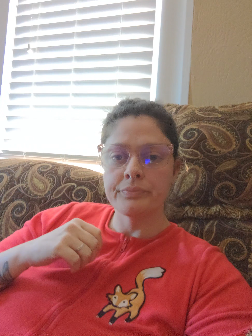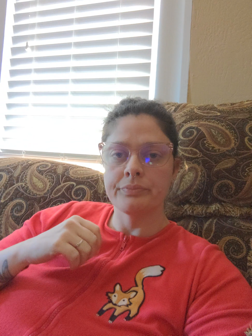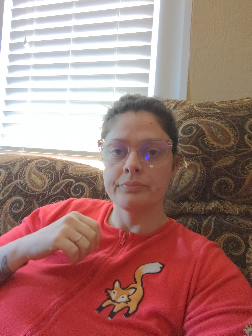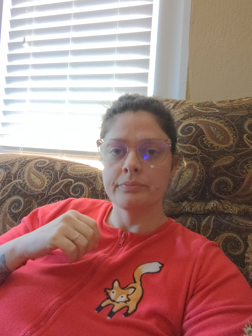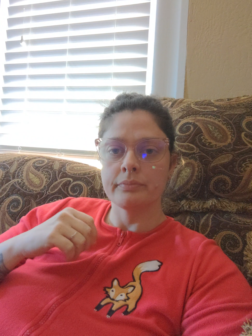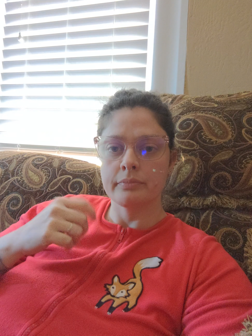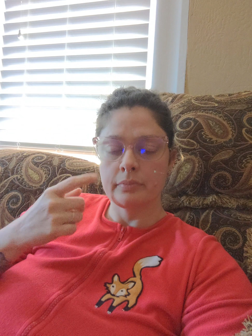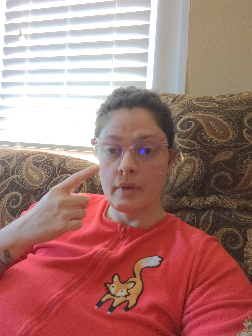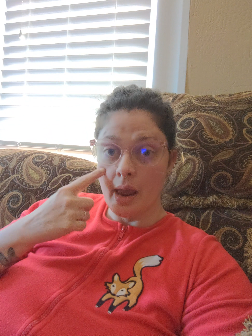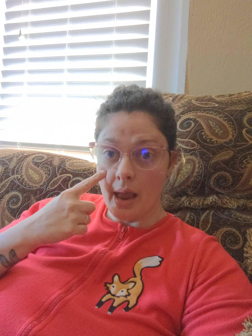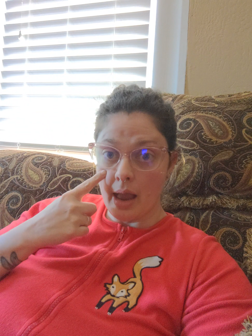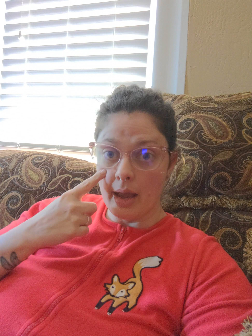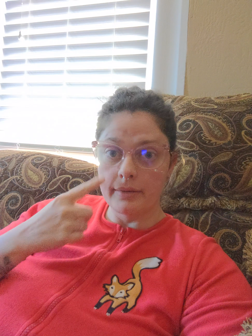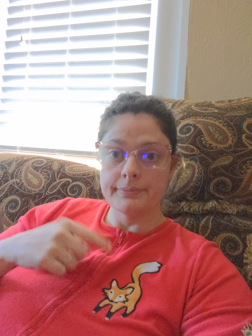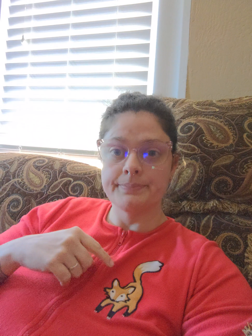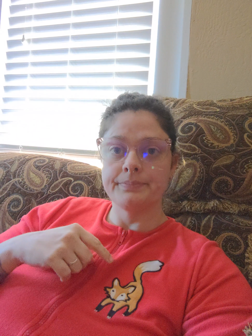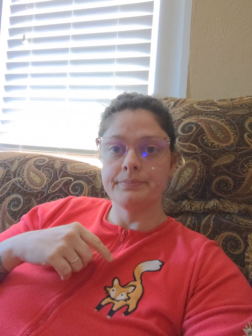eye